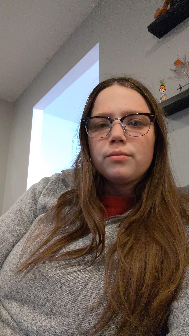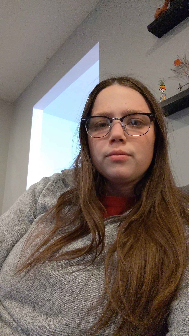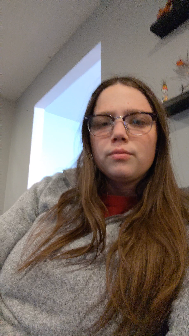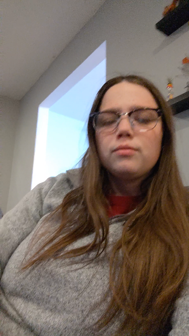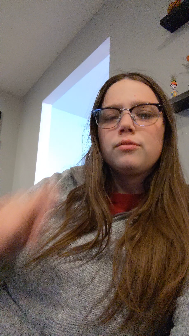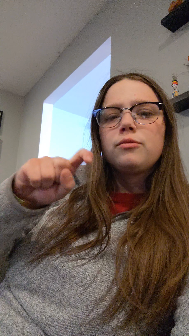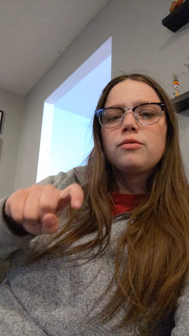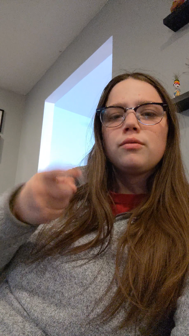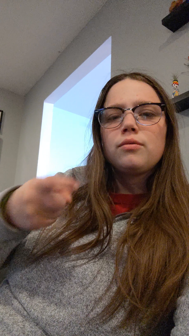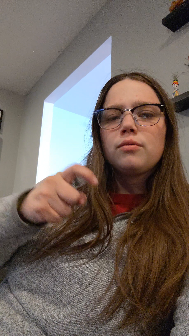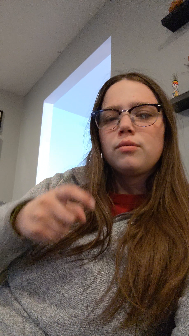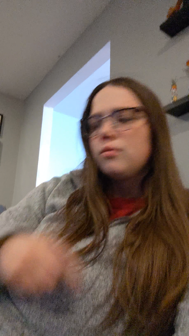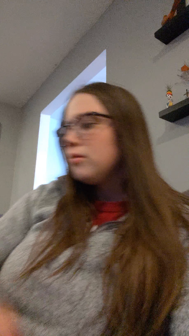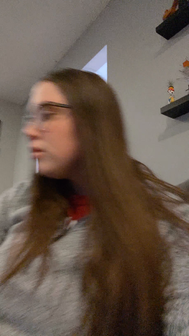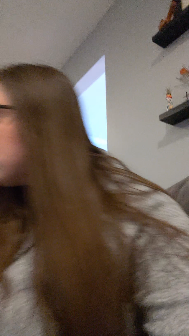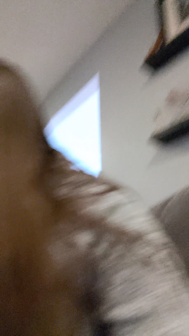friend